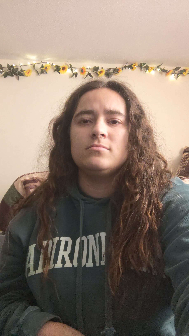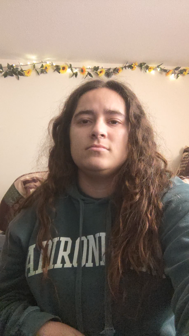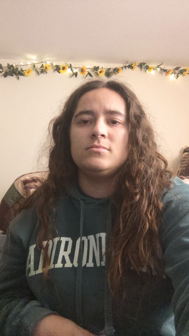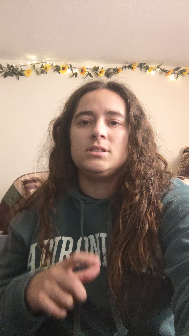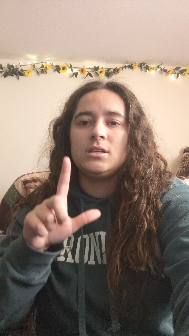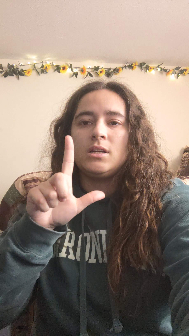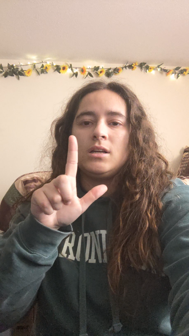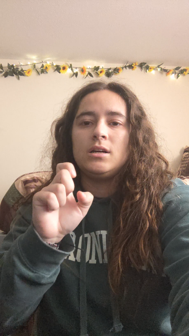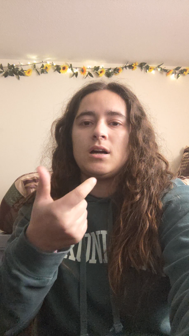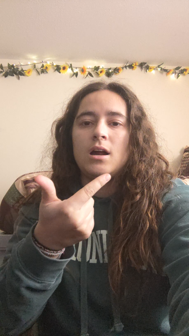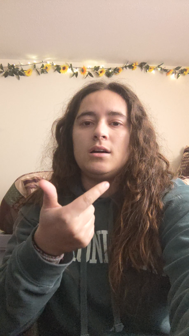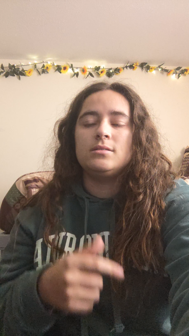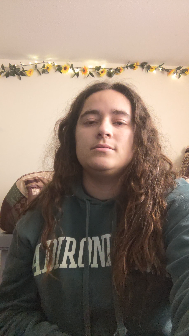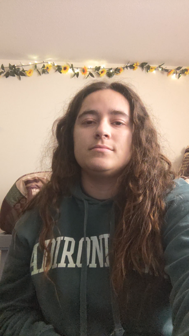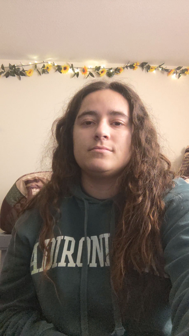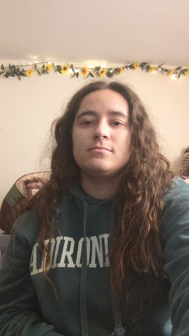leg